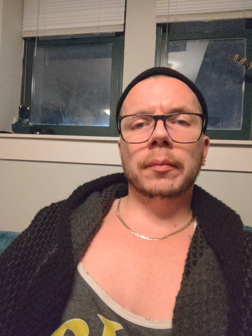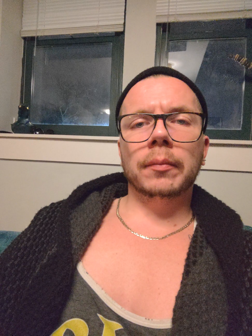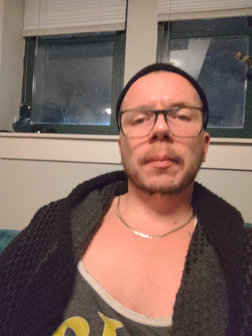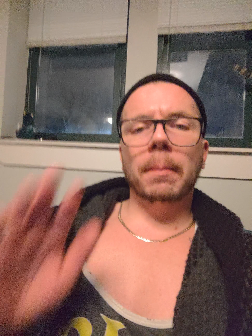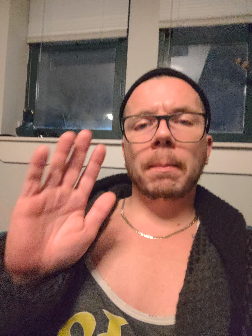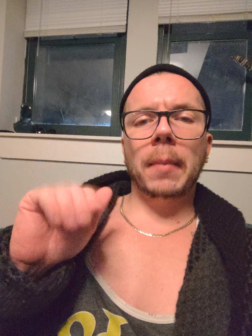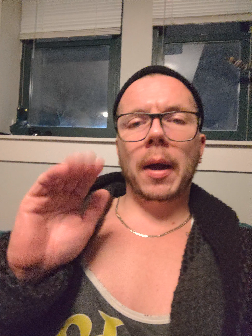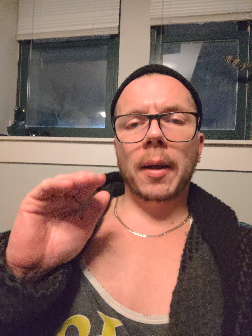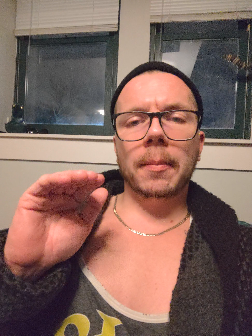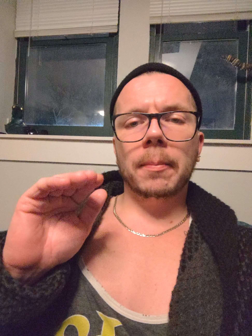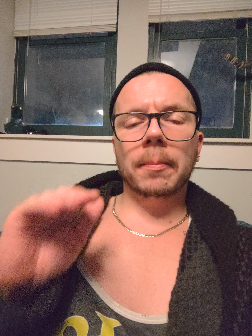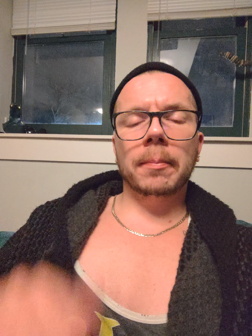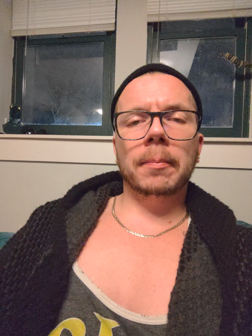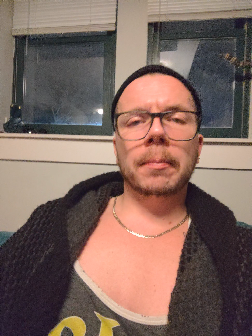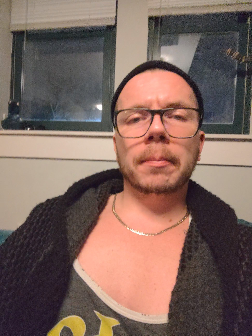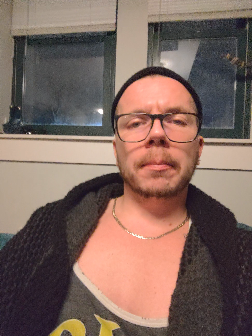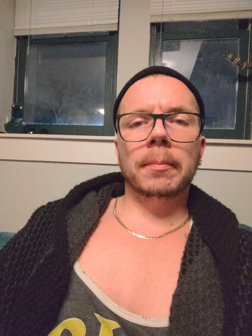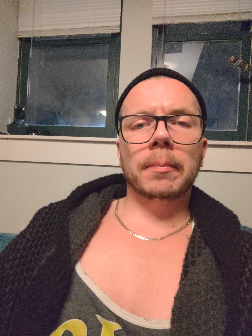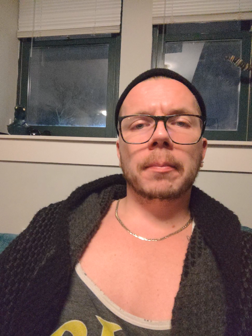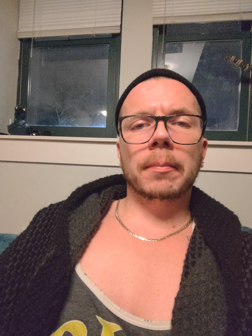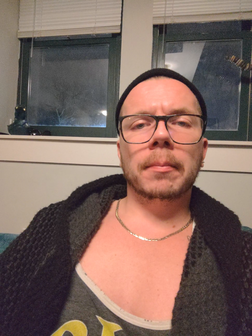bye